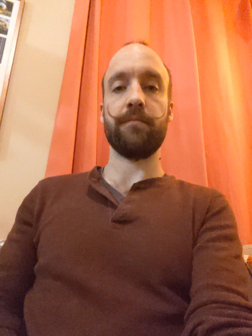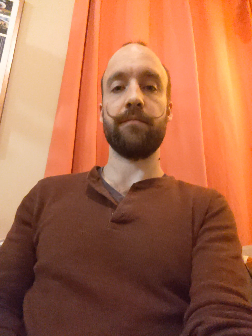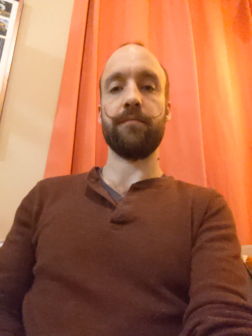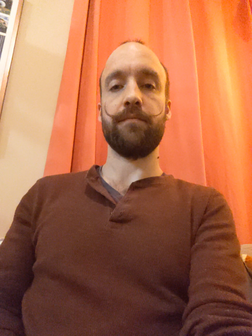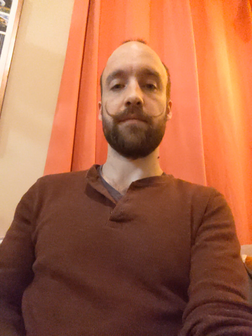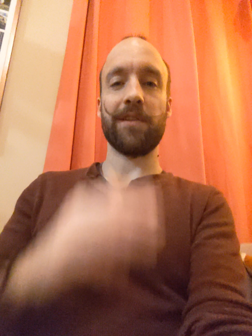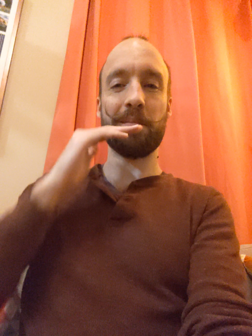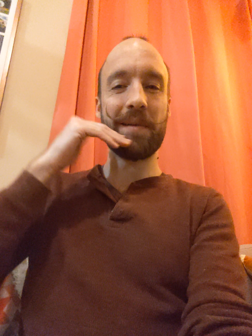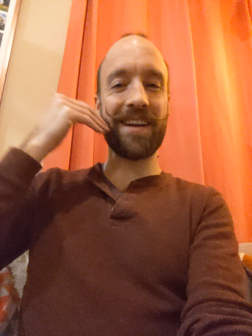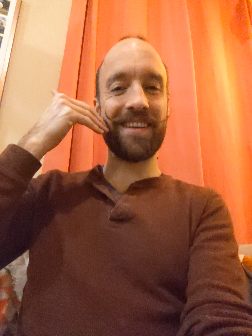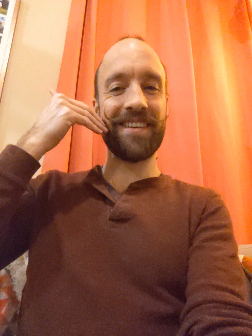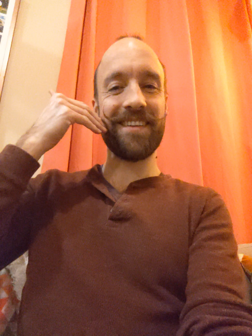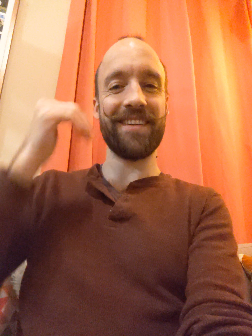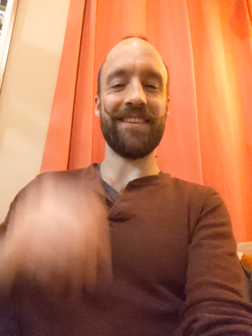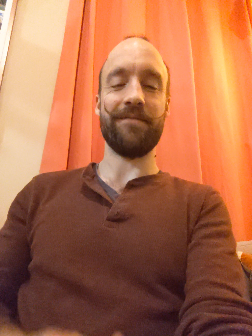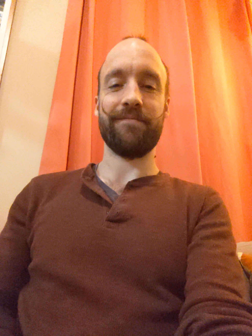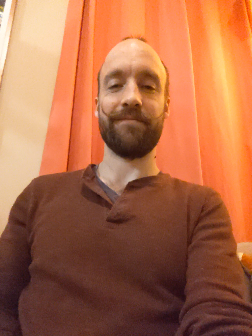smile